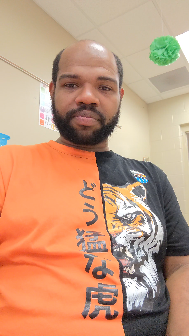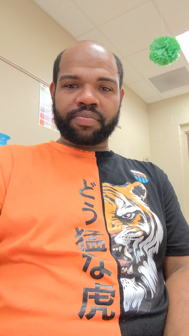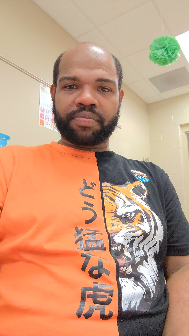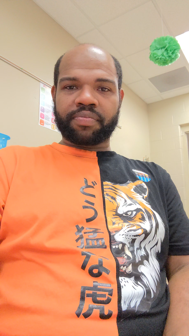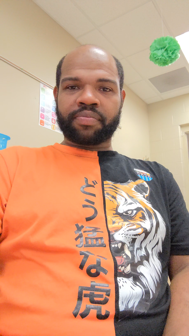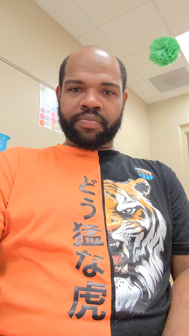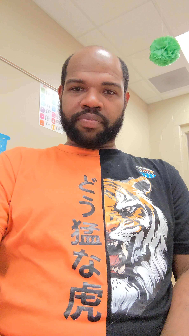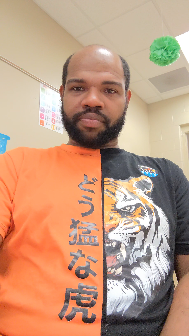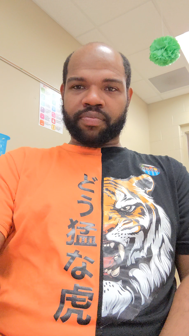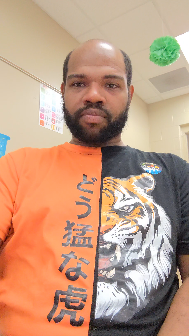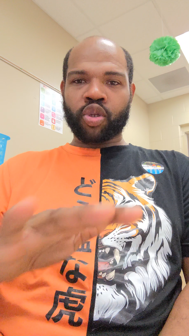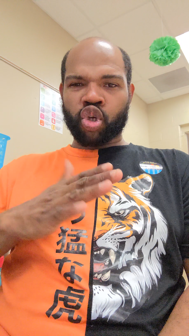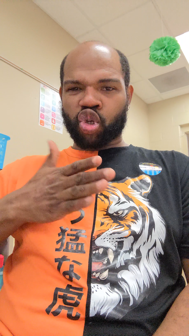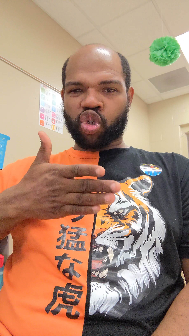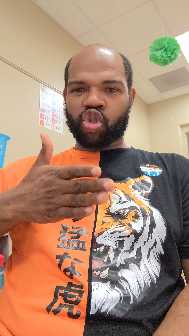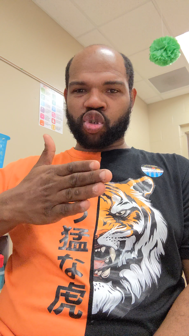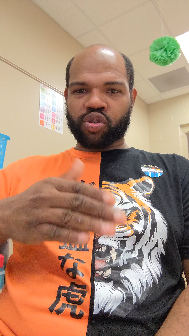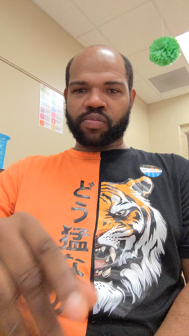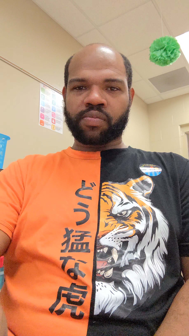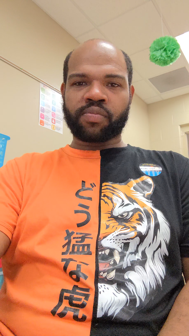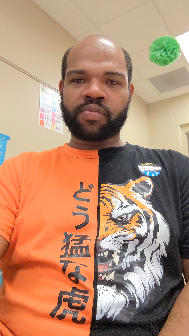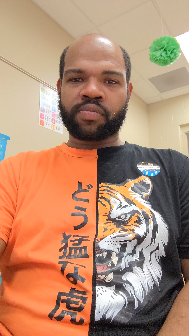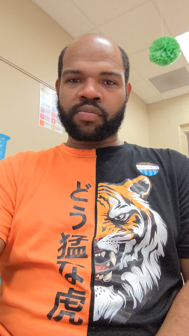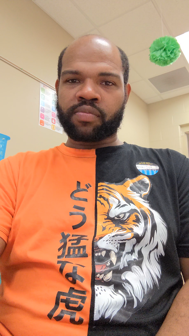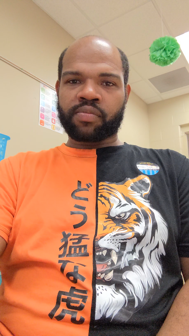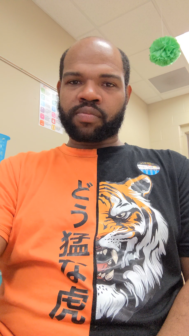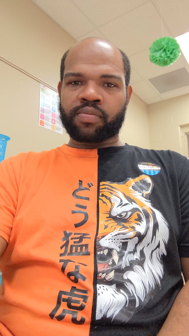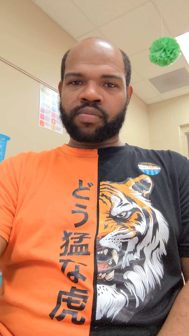cook